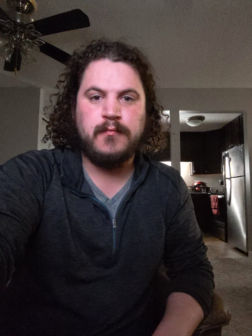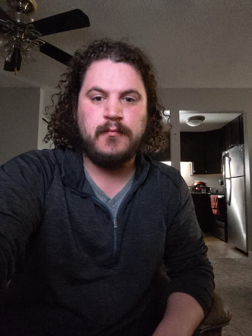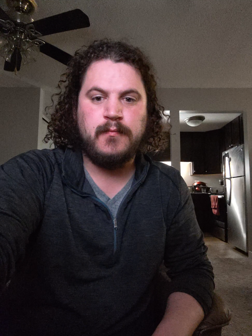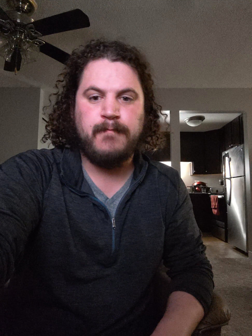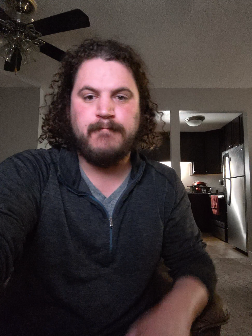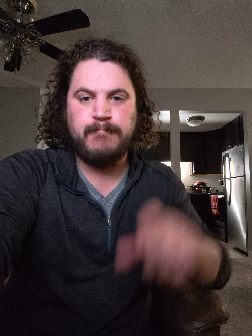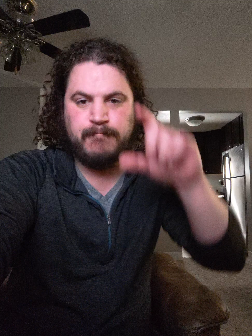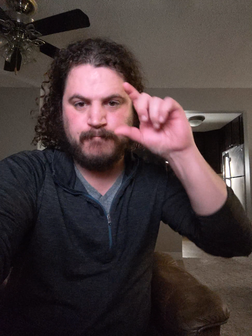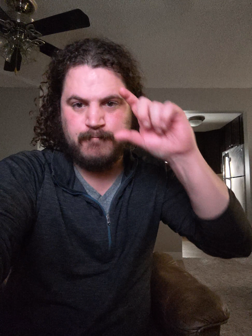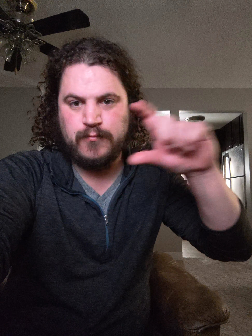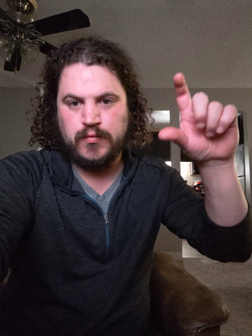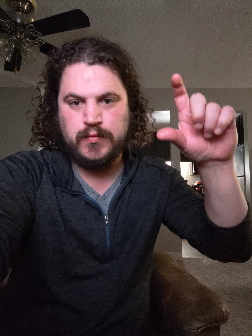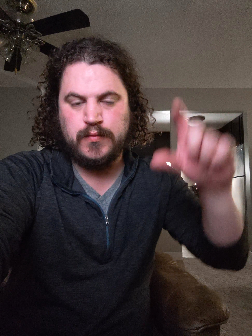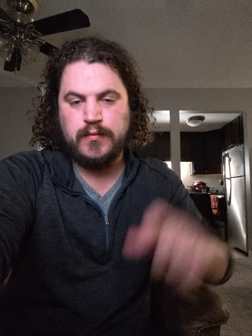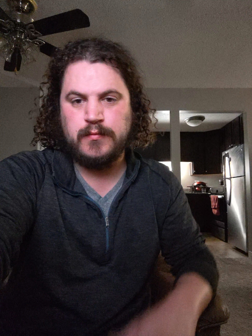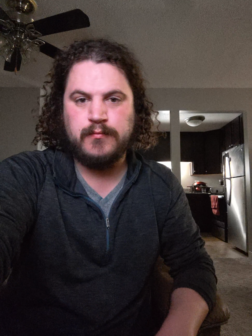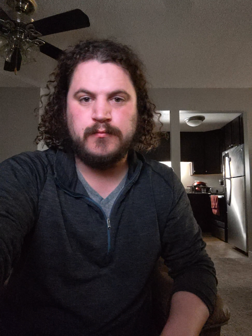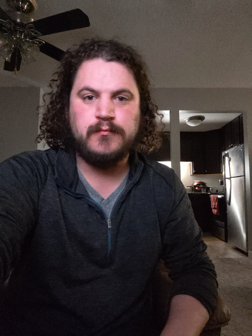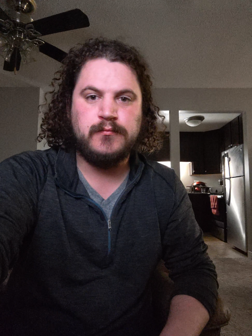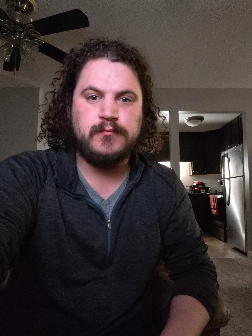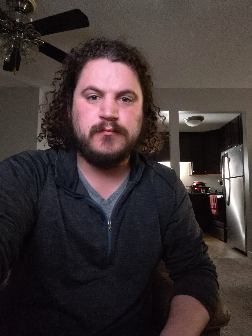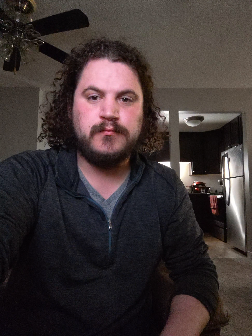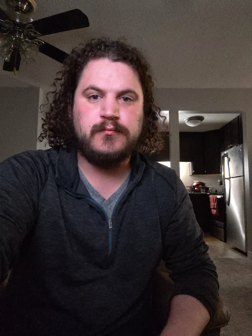moon